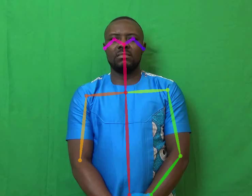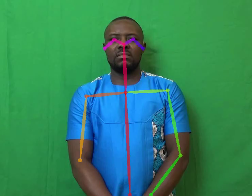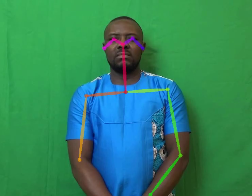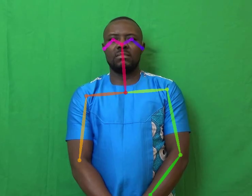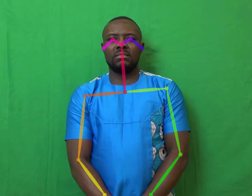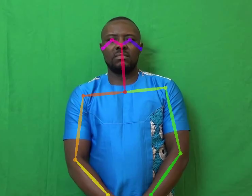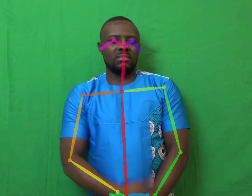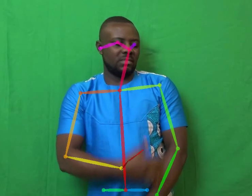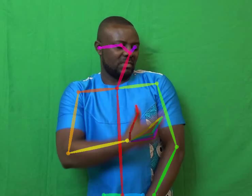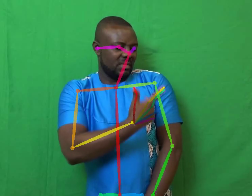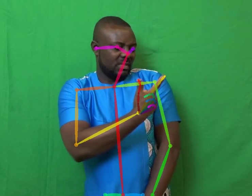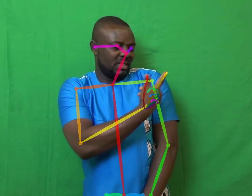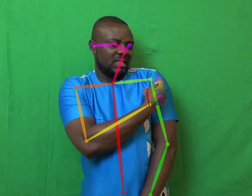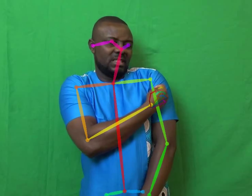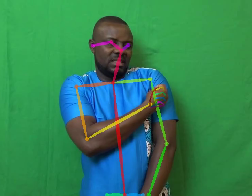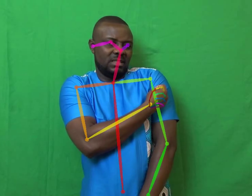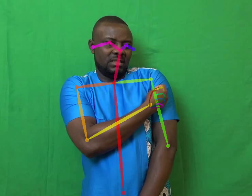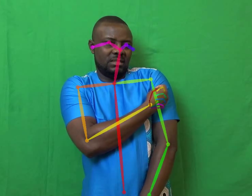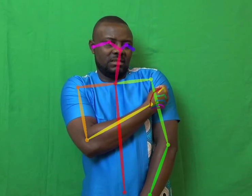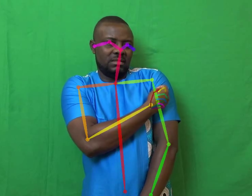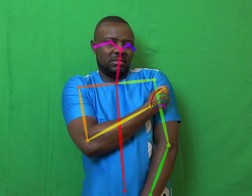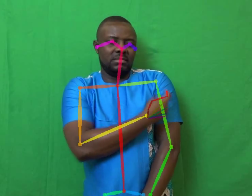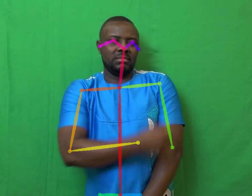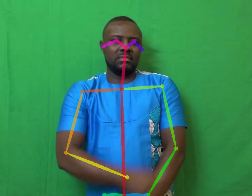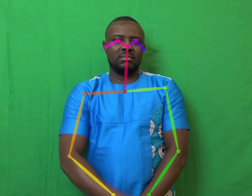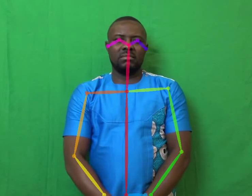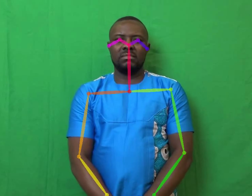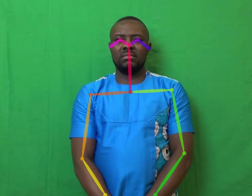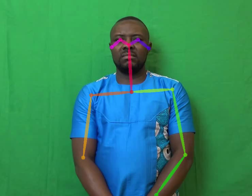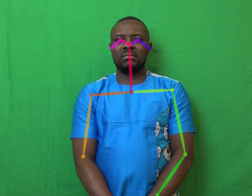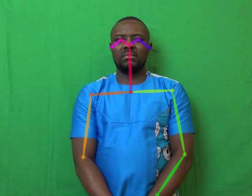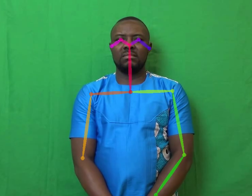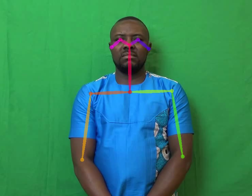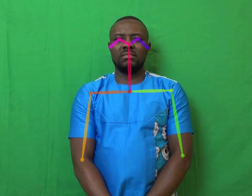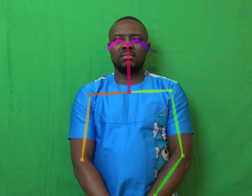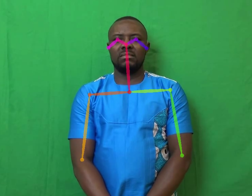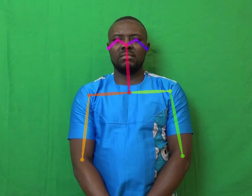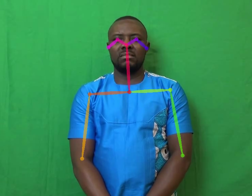vaccination